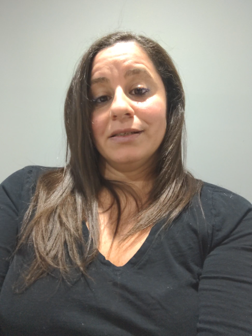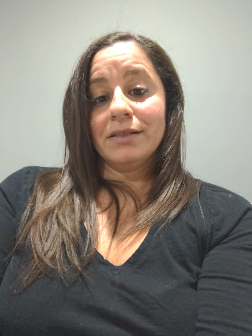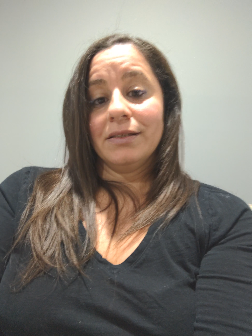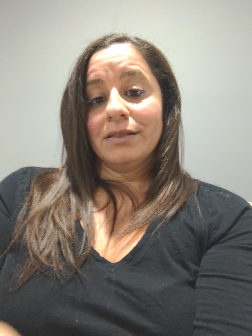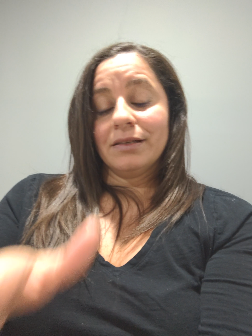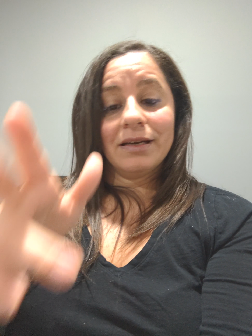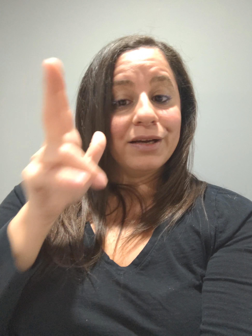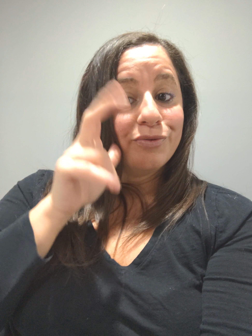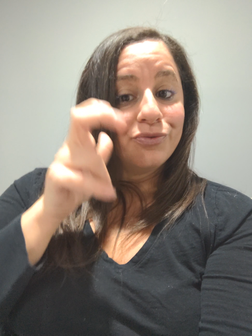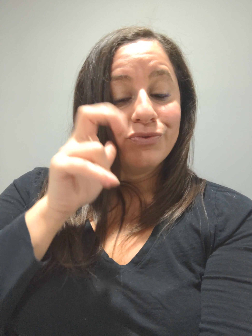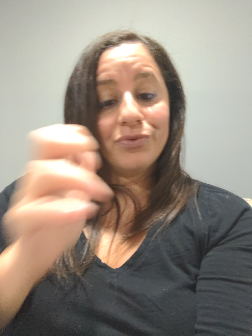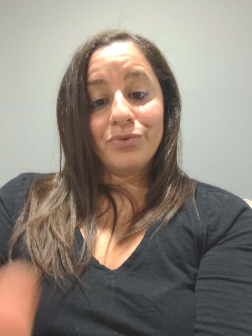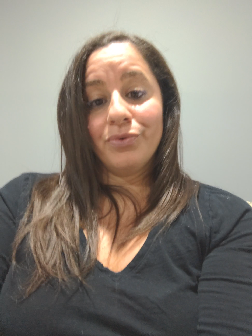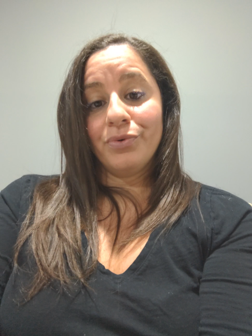hear